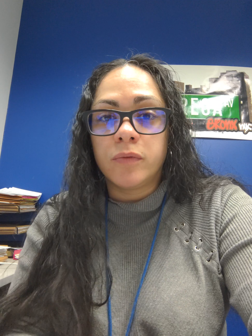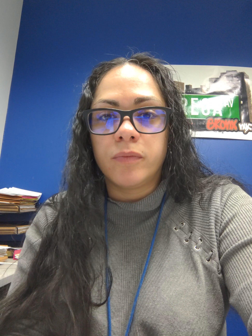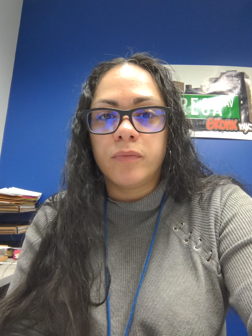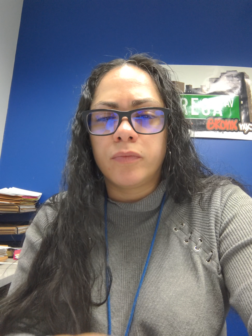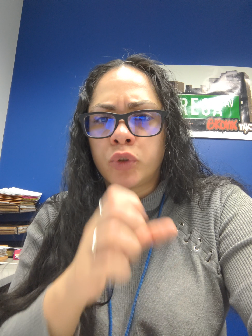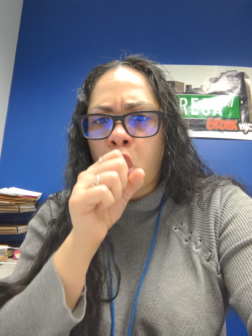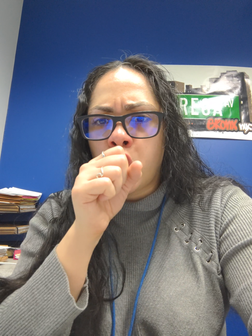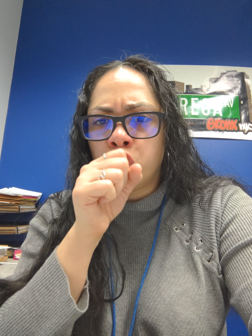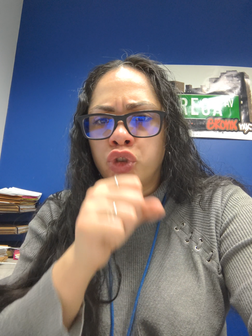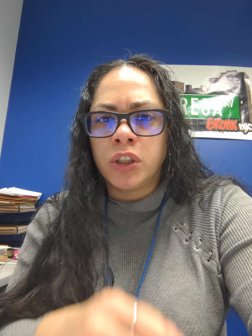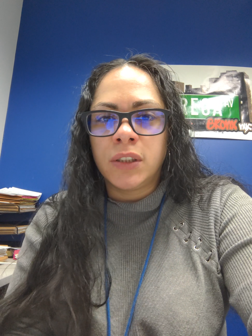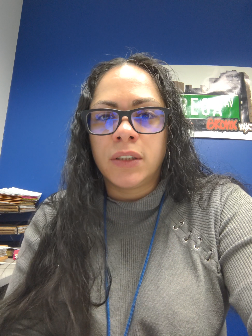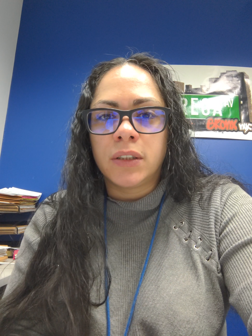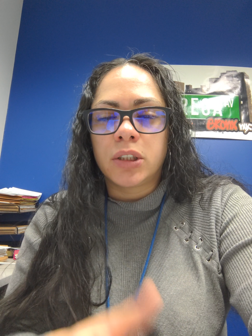orange